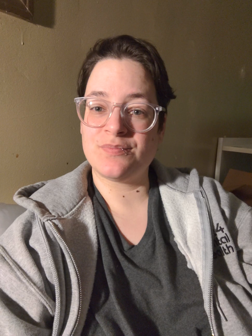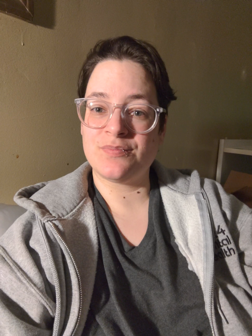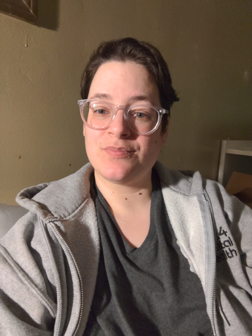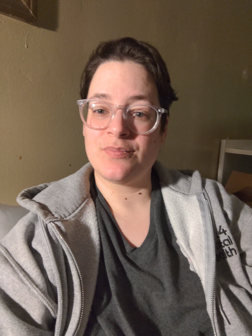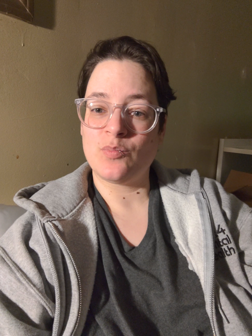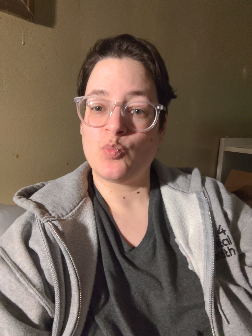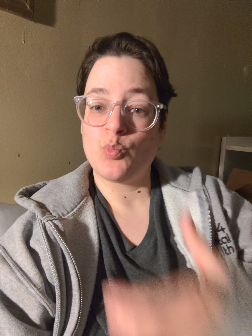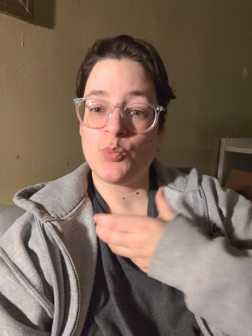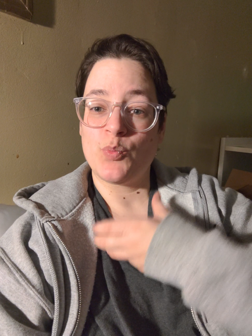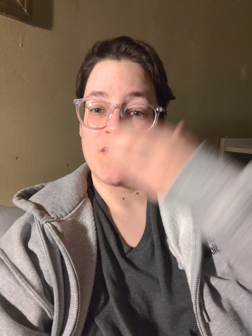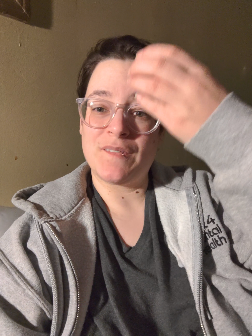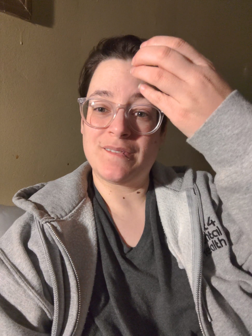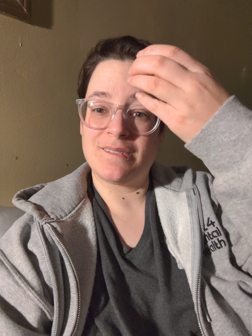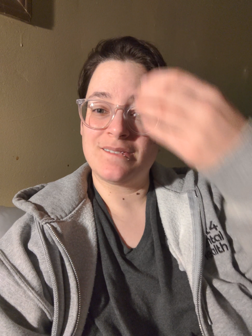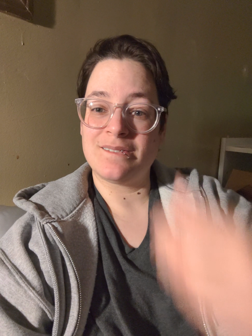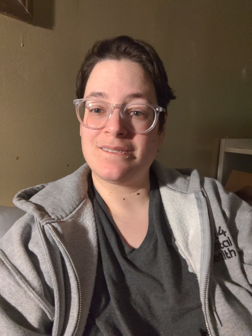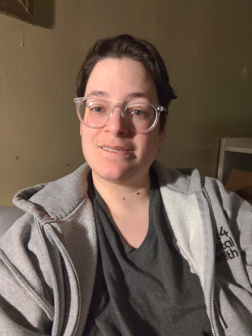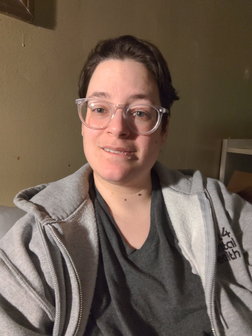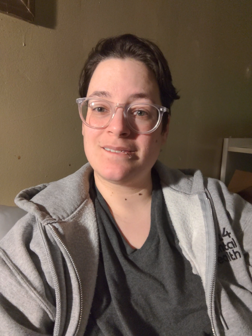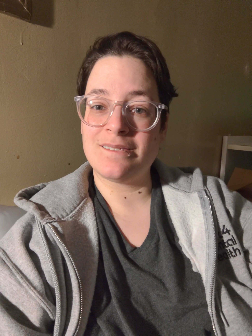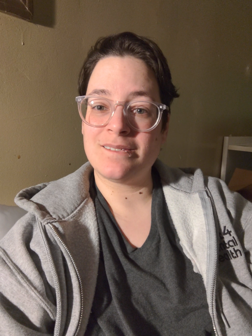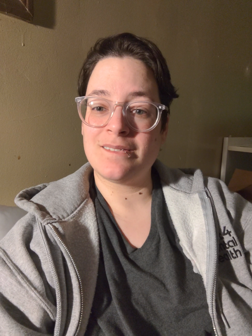giraffe